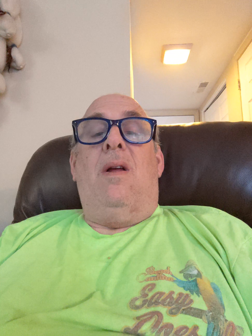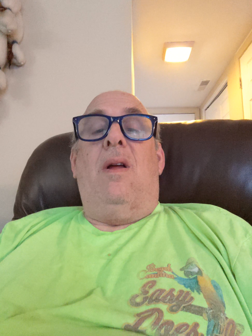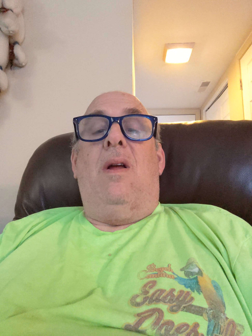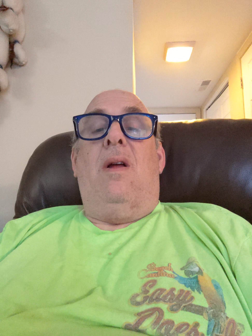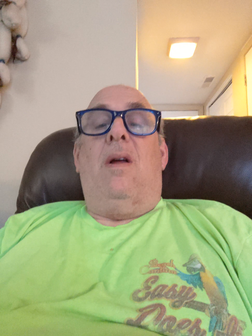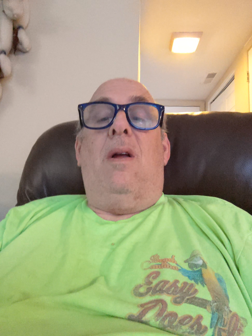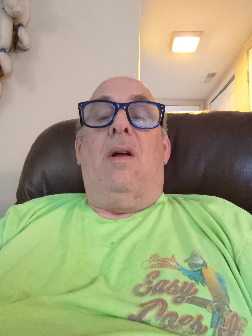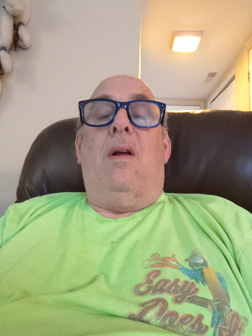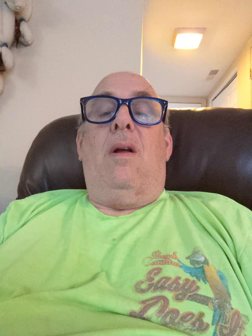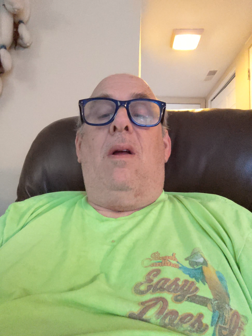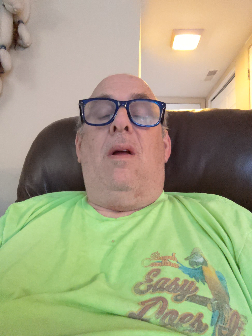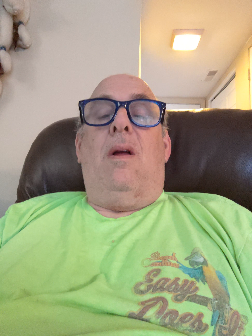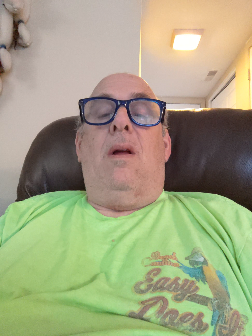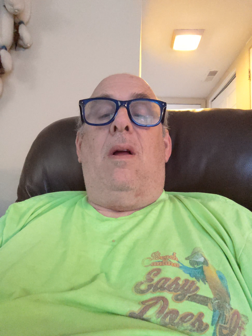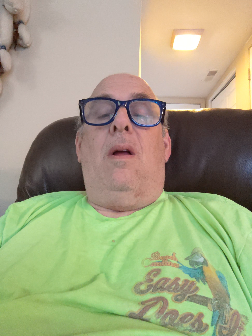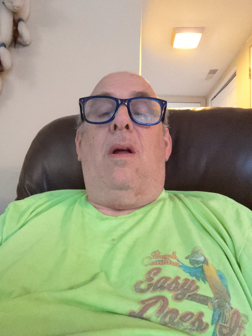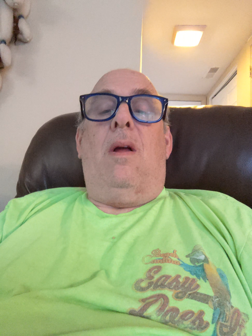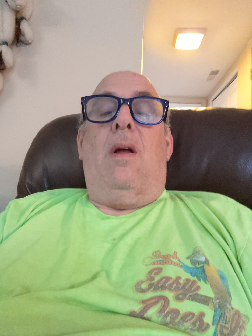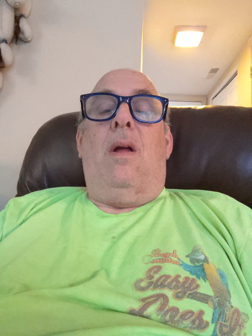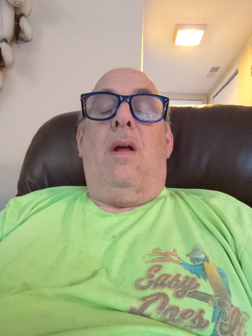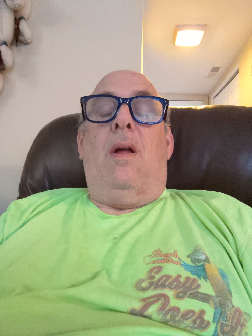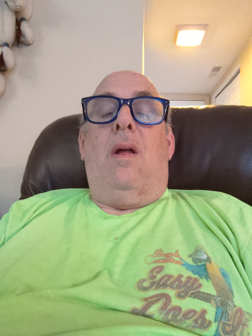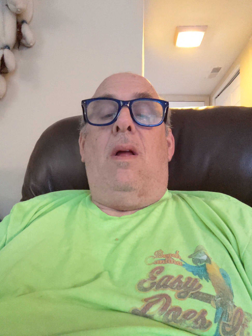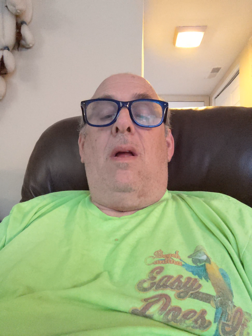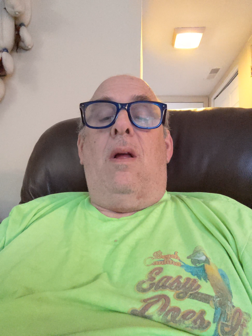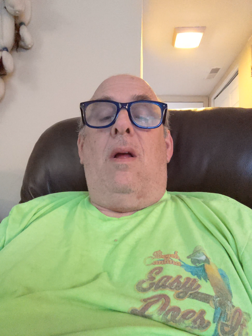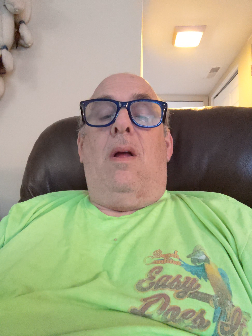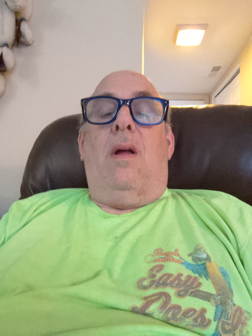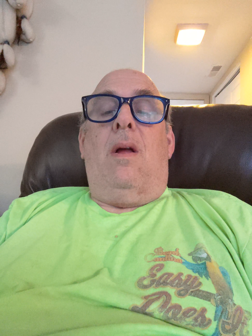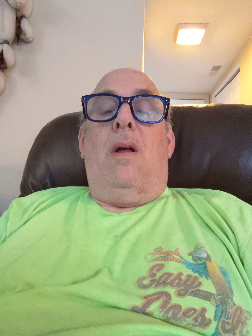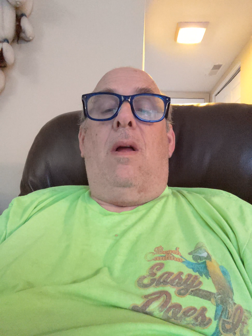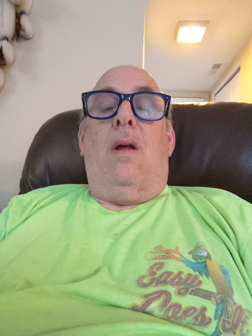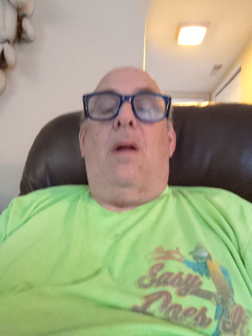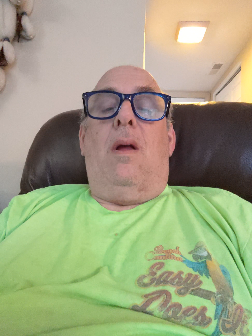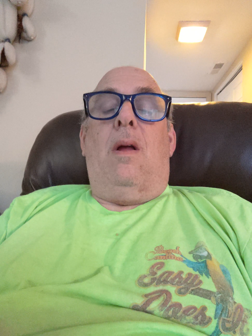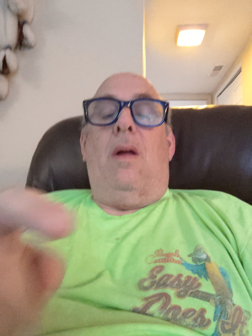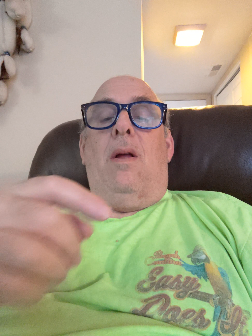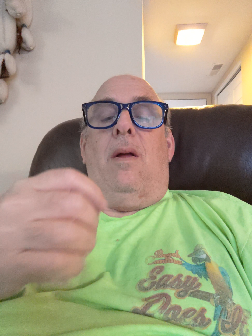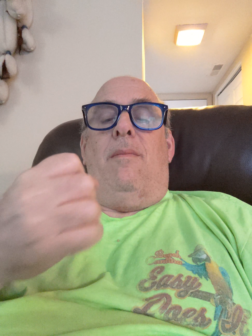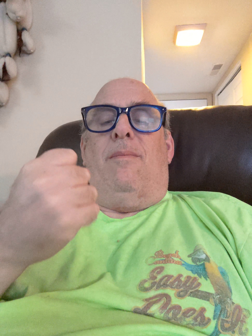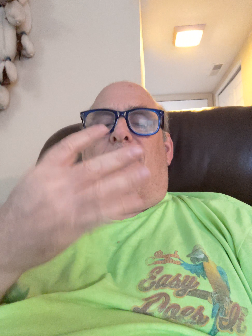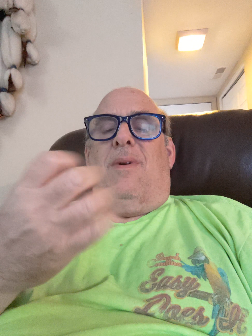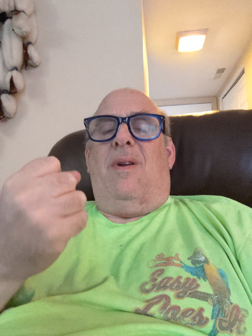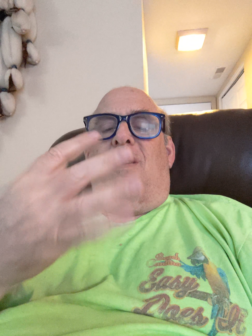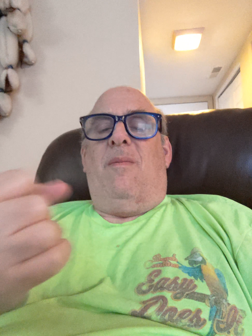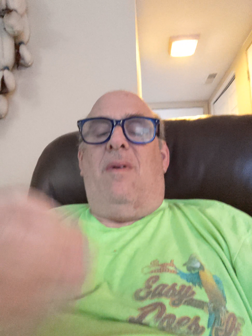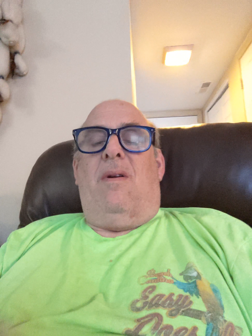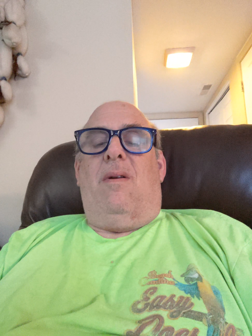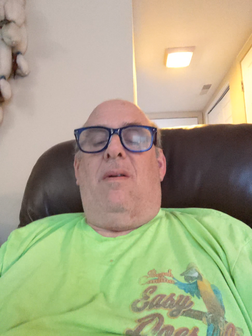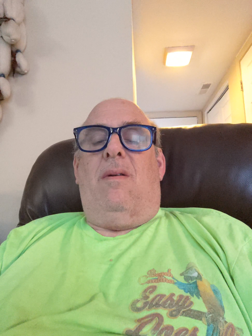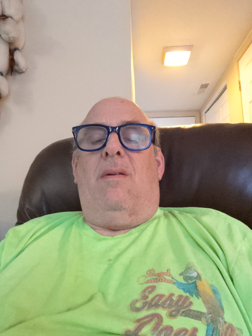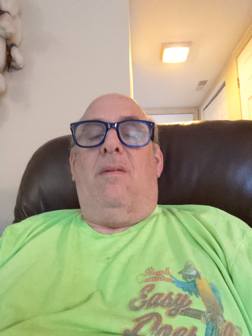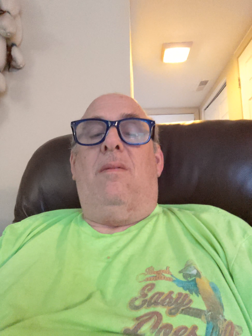many